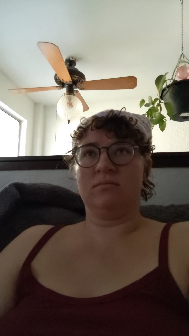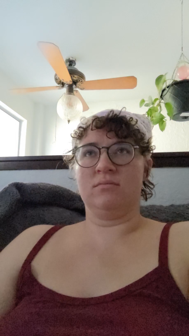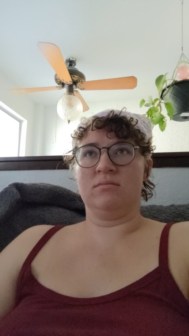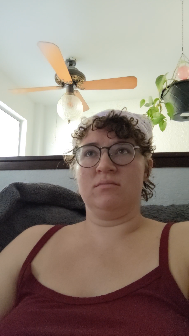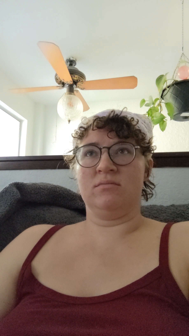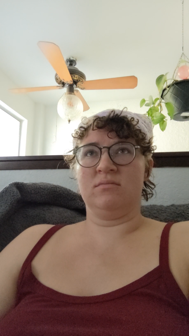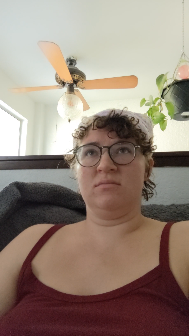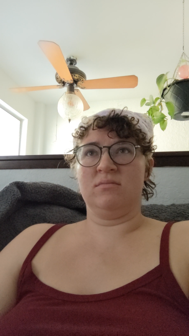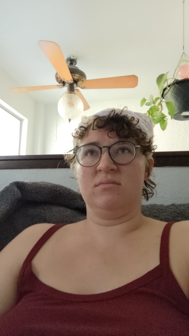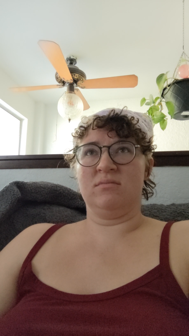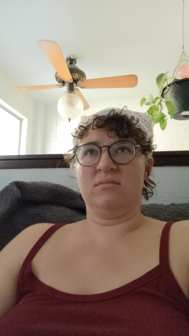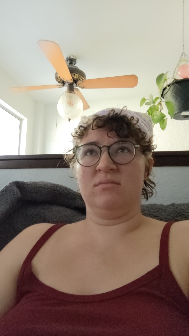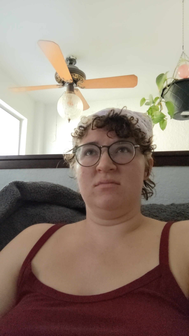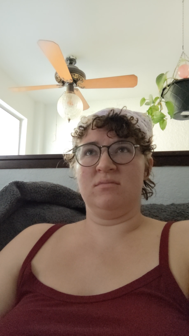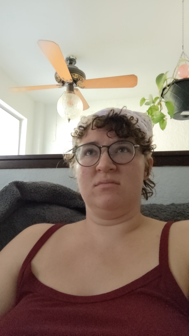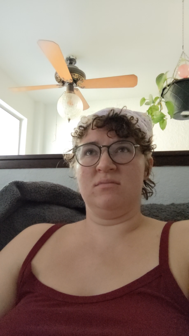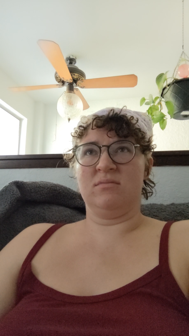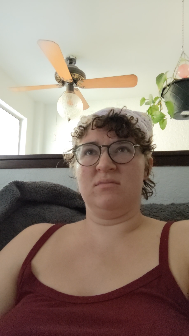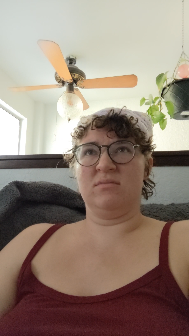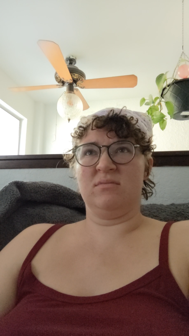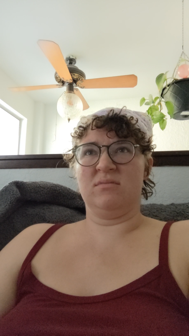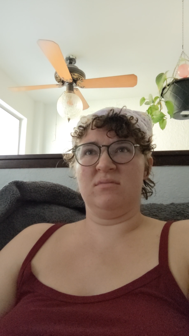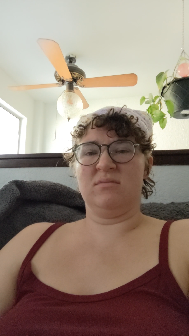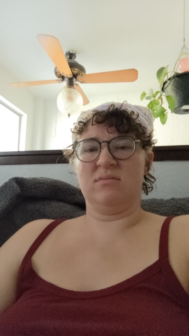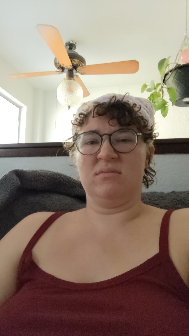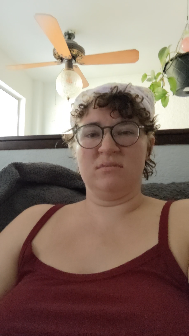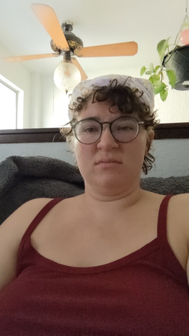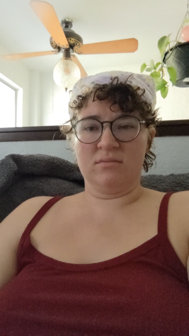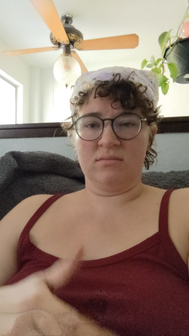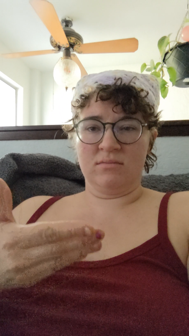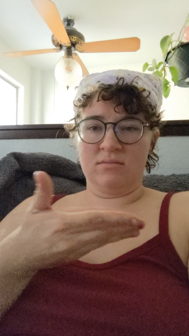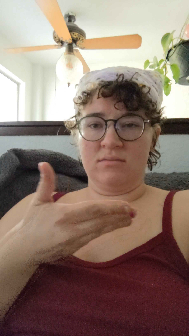baby